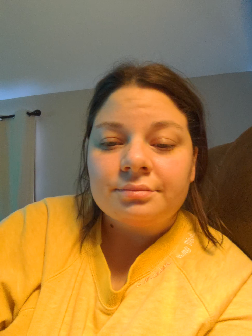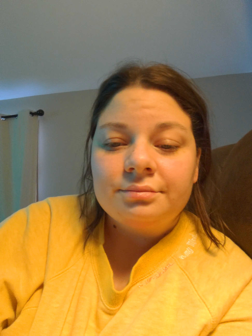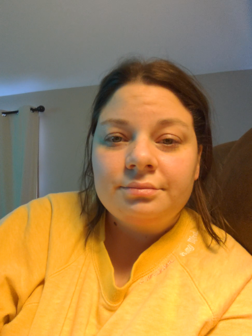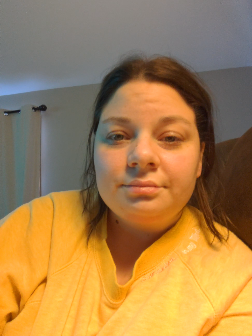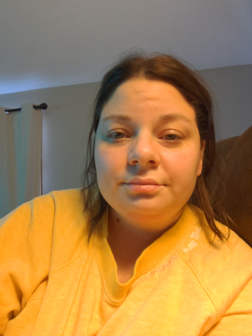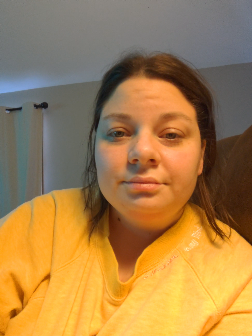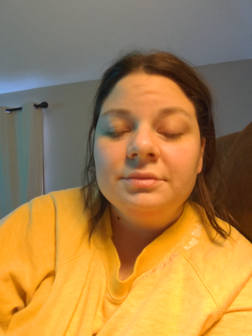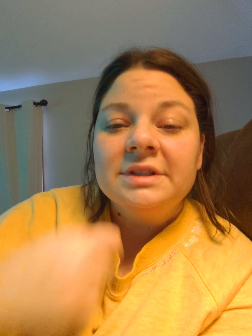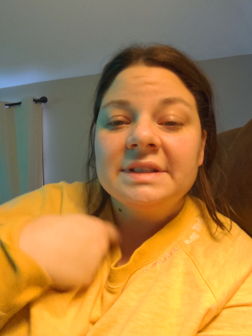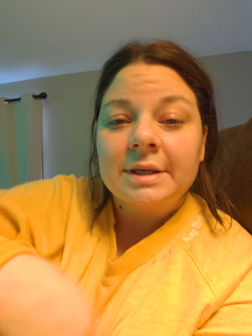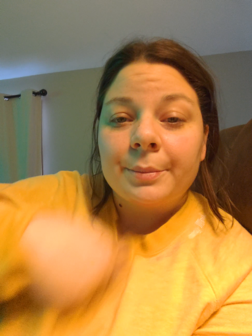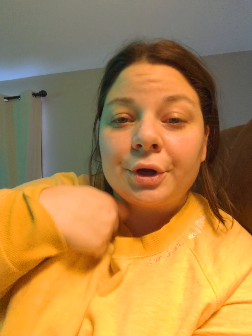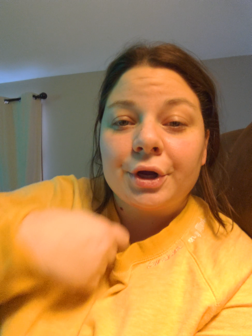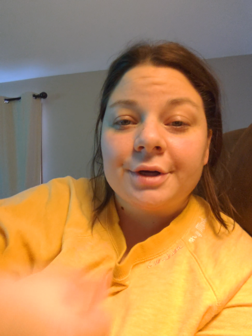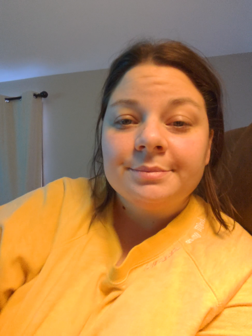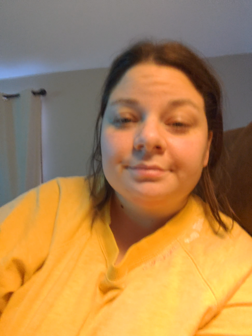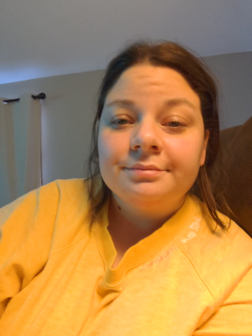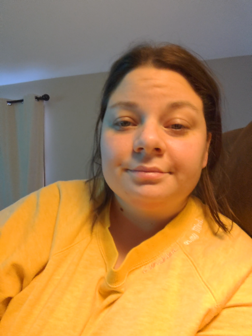zipper